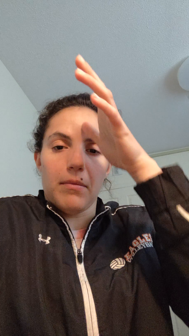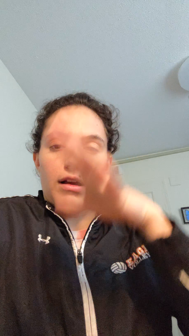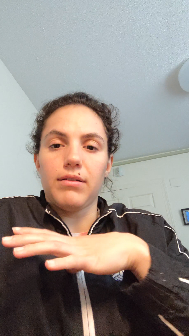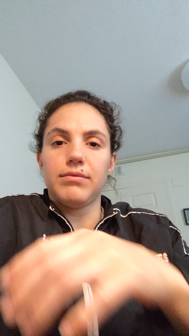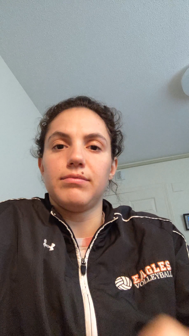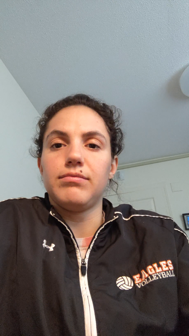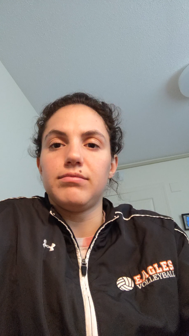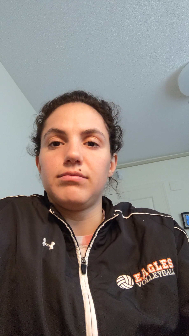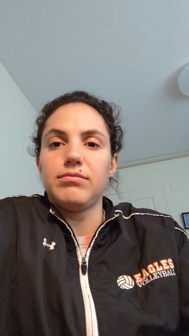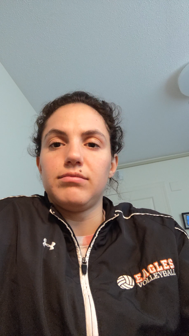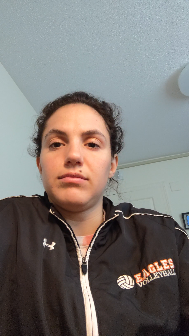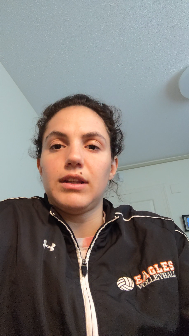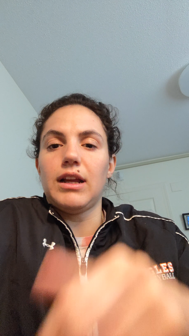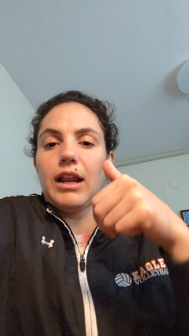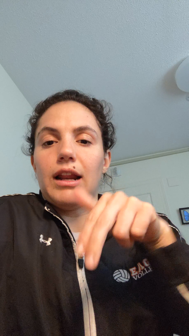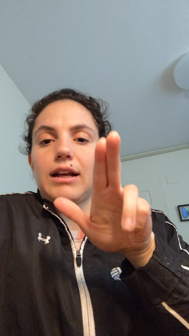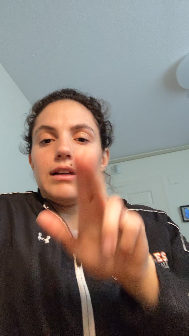lick